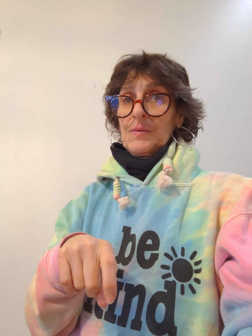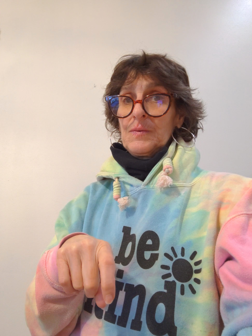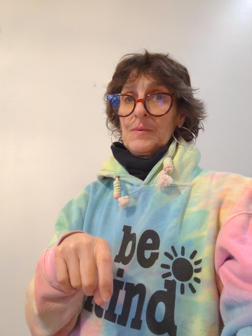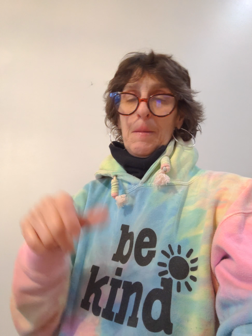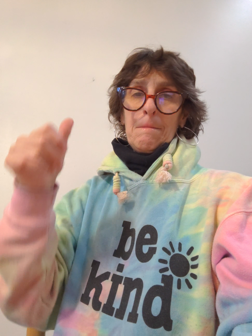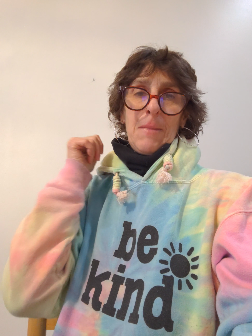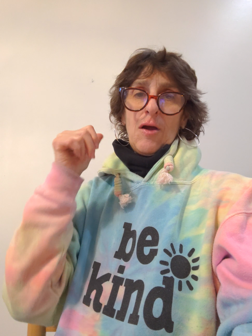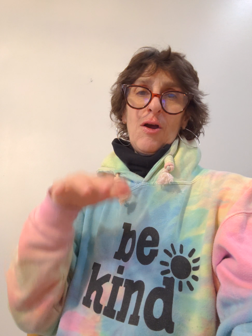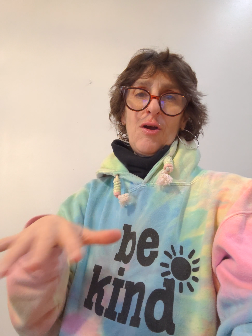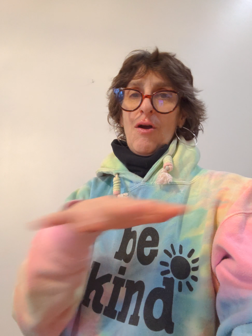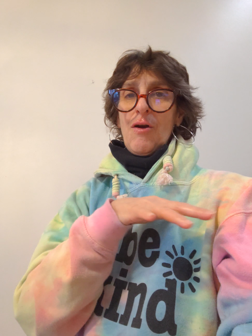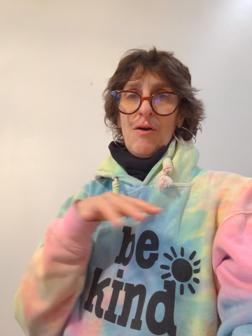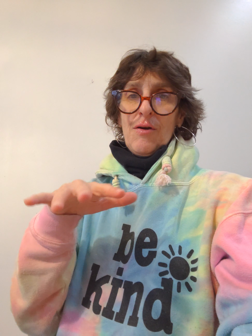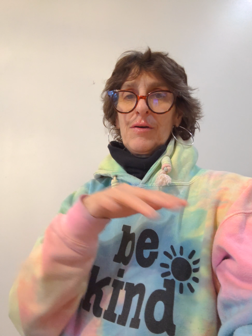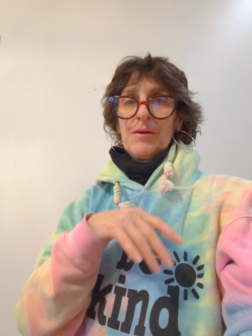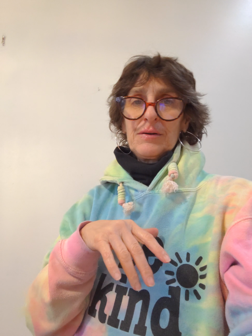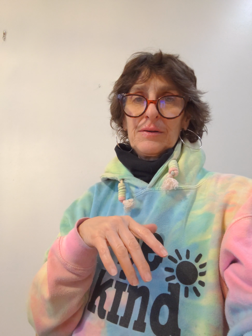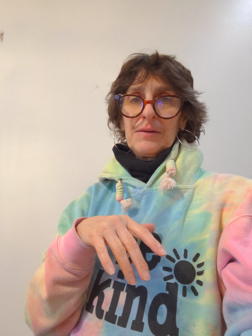backyard